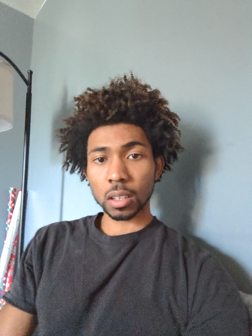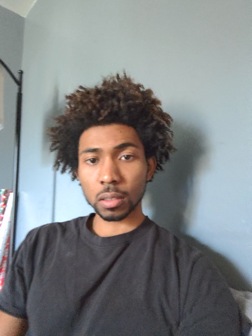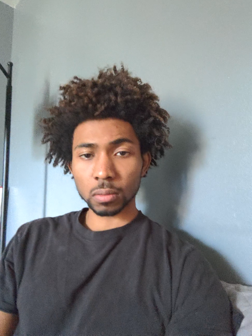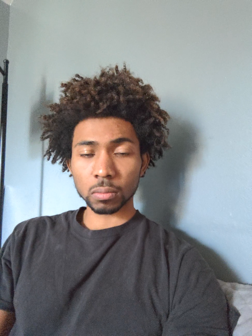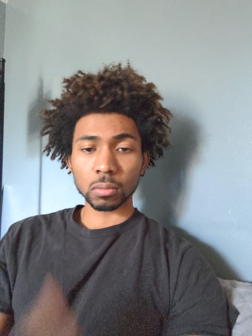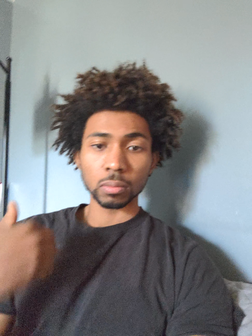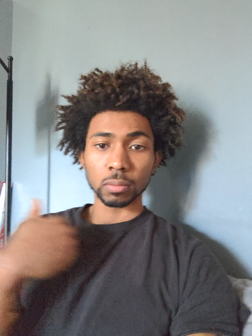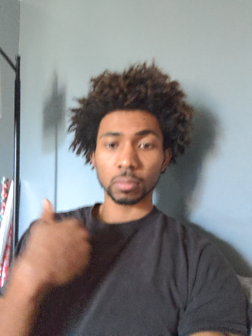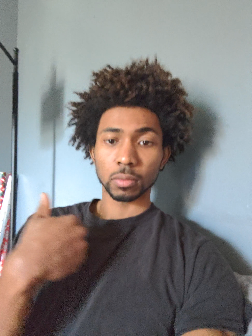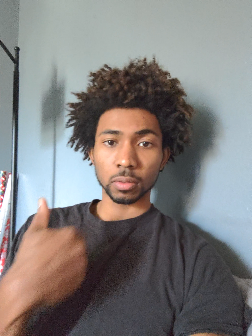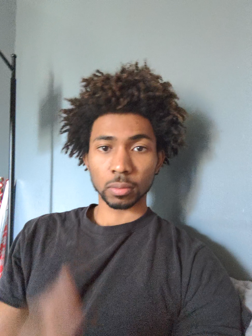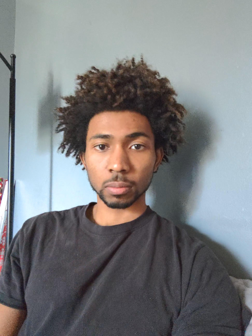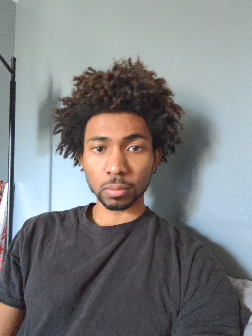animal